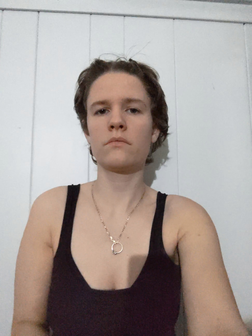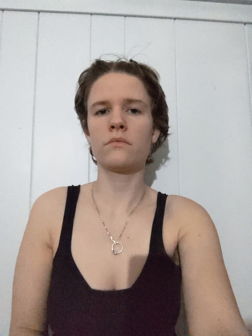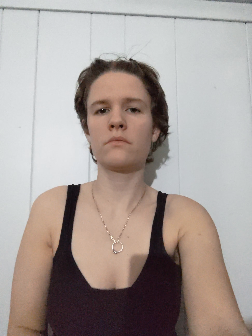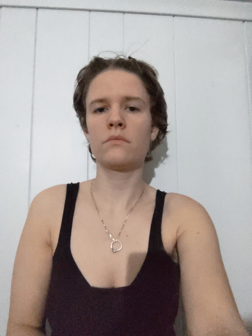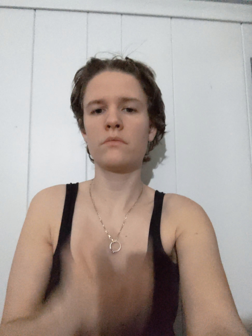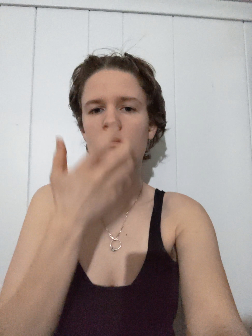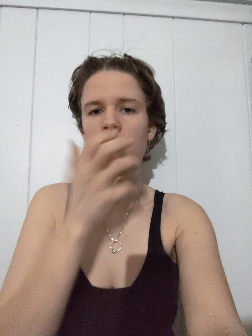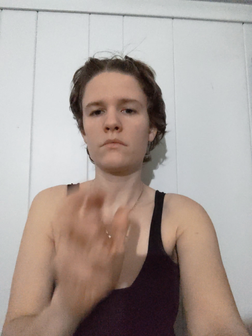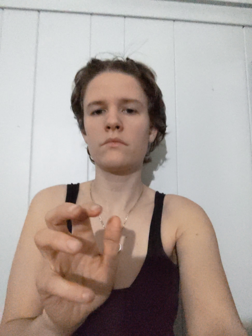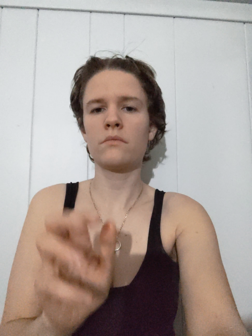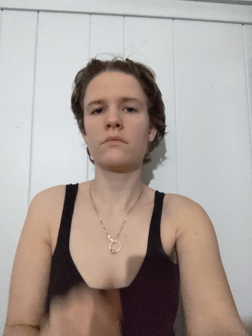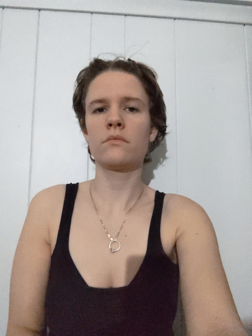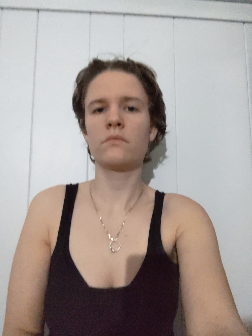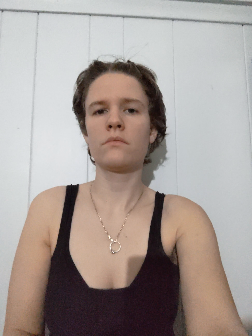hot